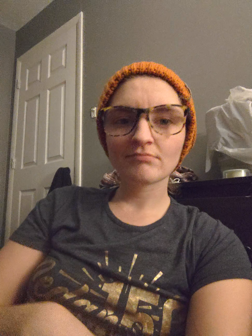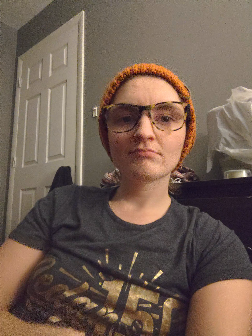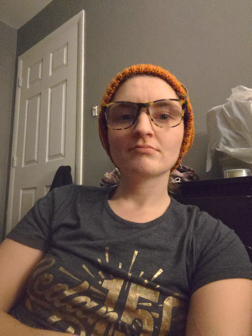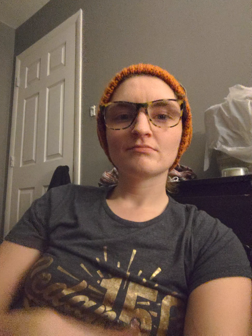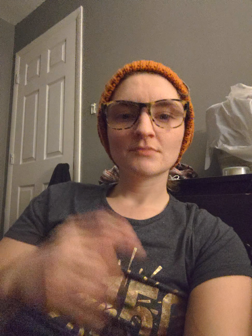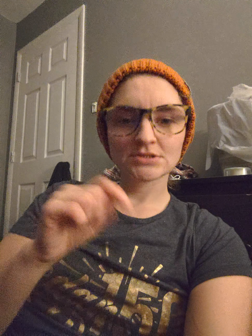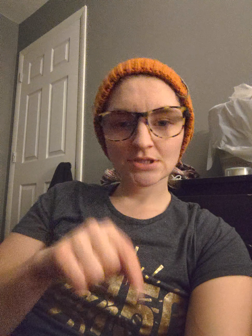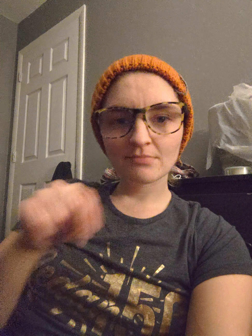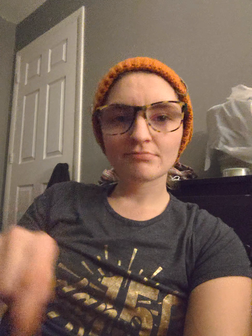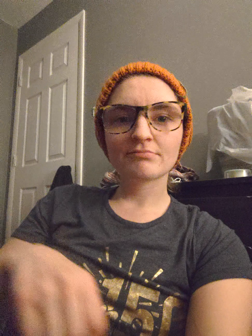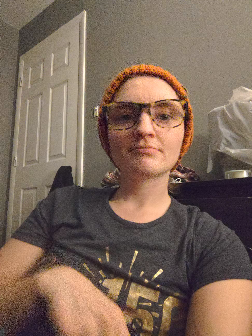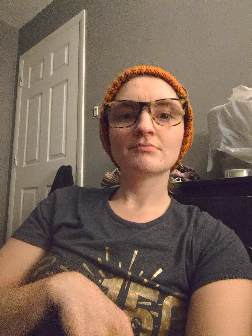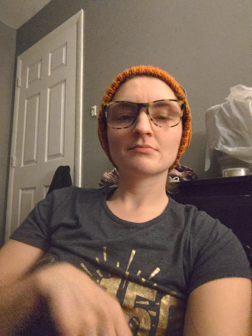feet